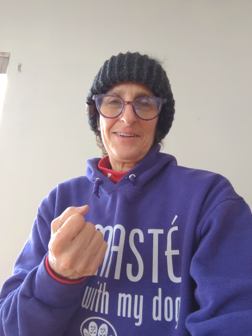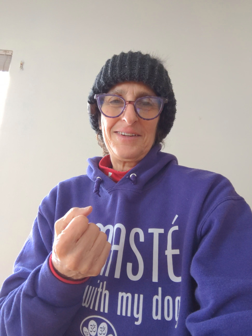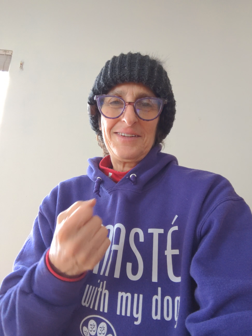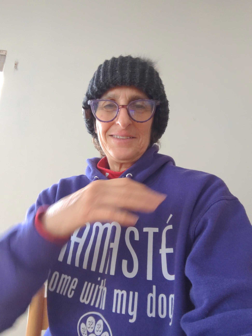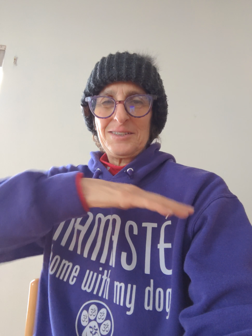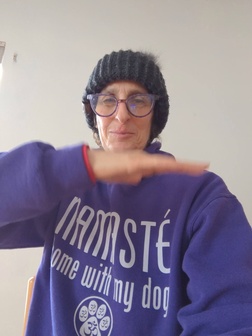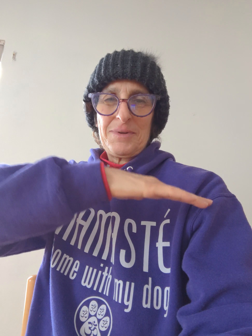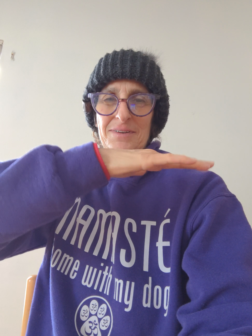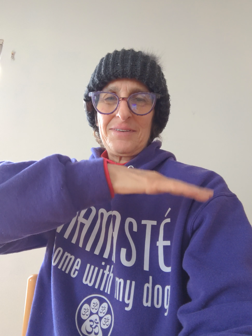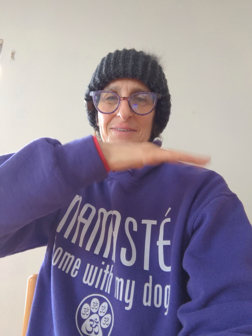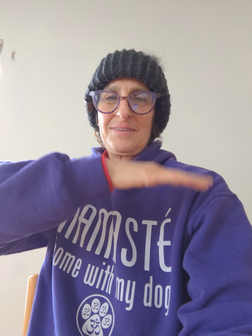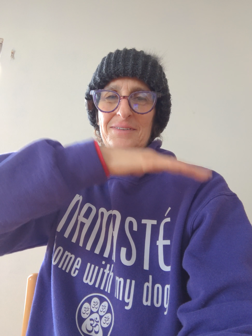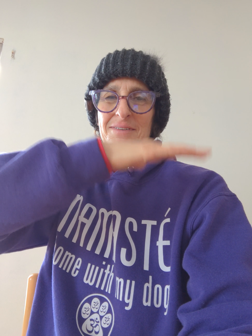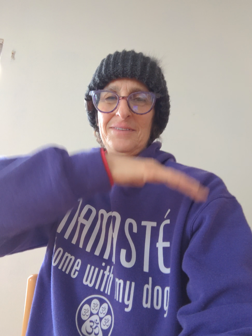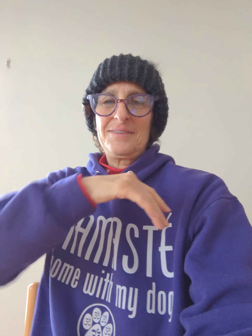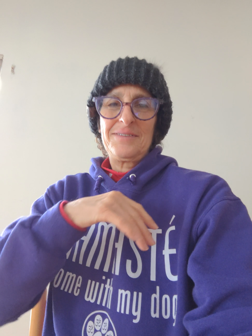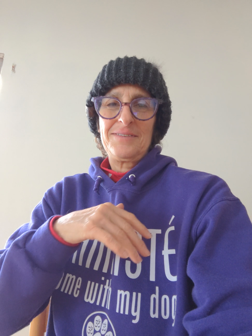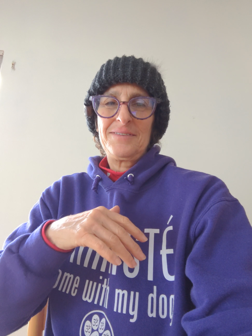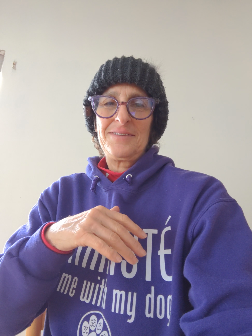table